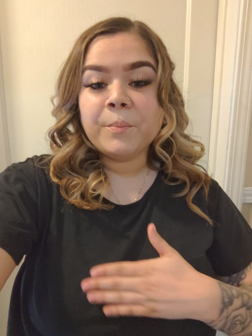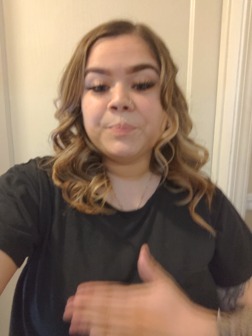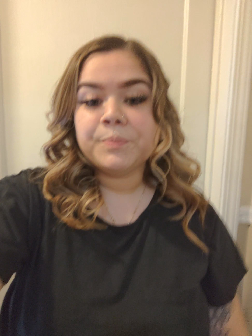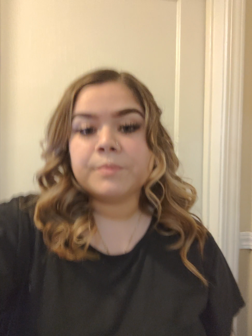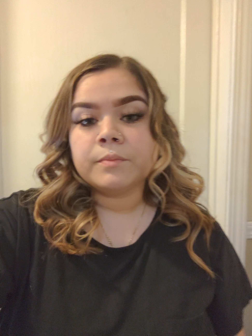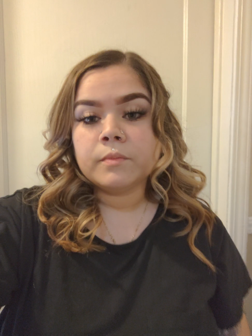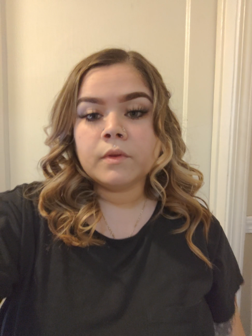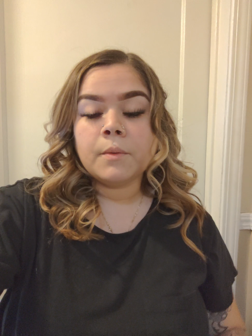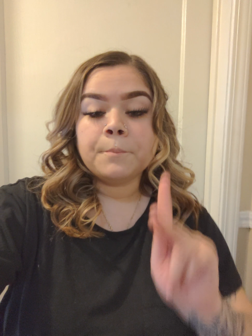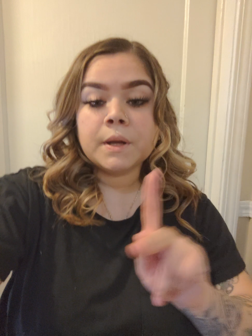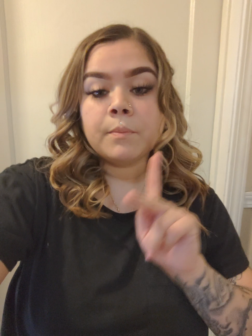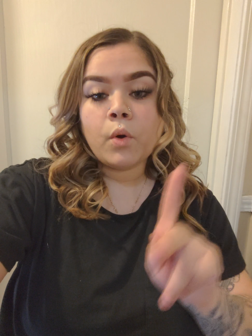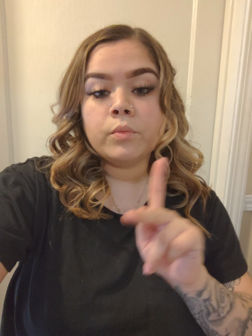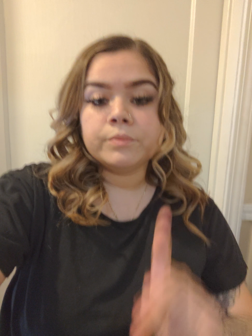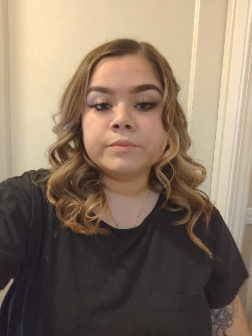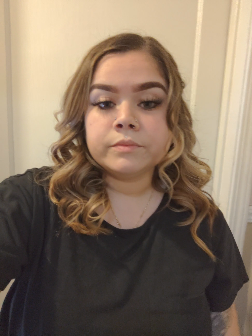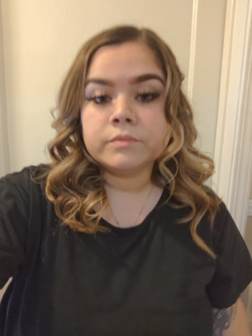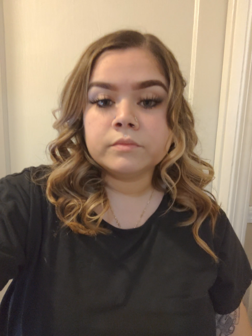people